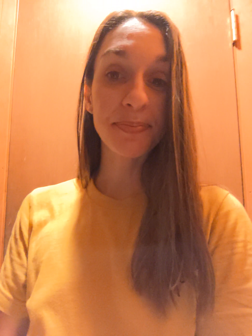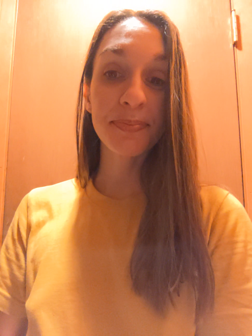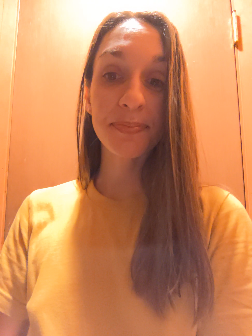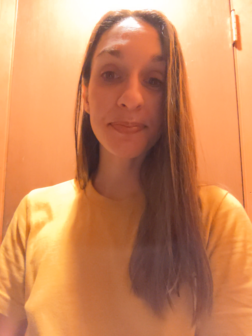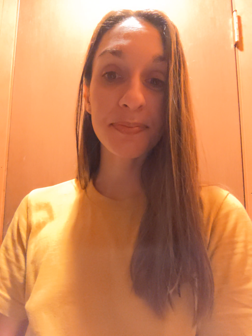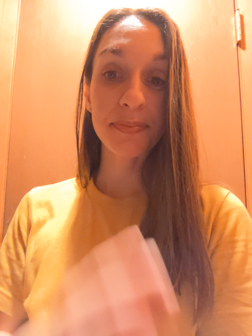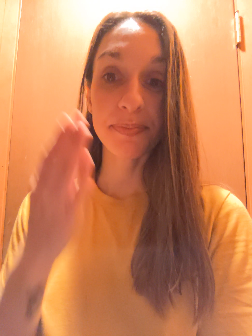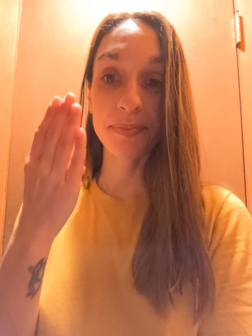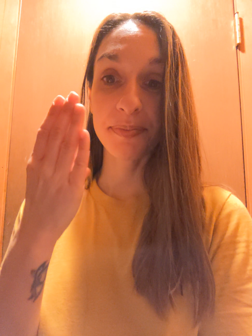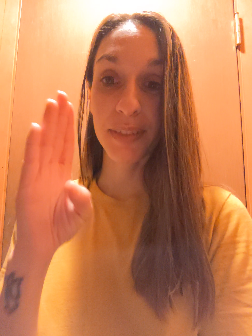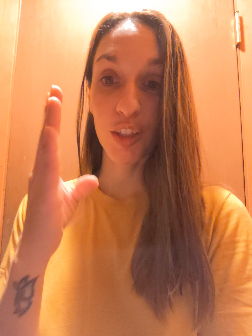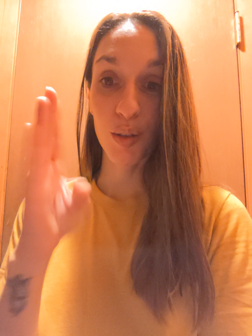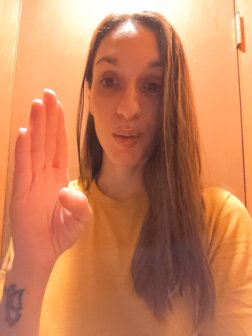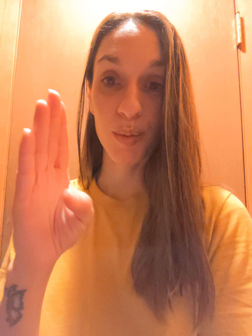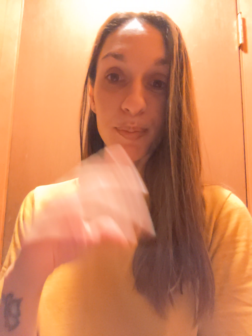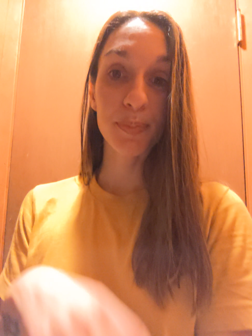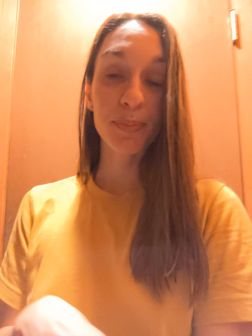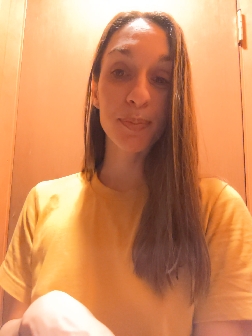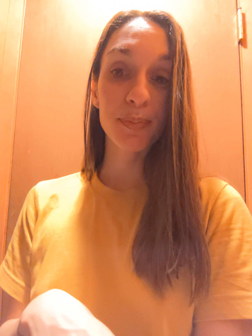blue